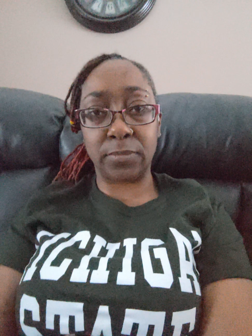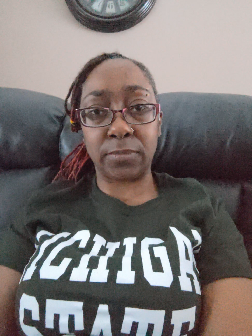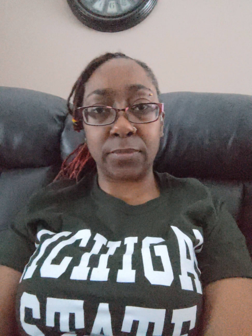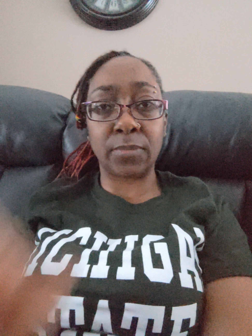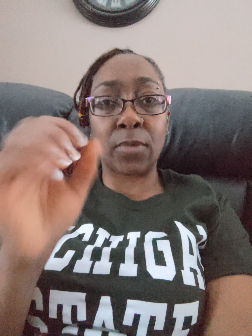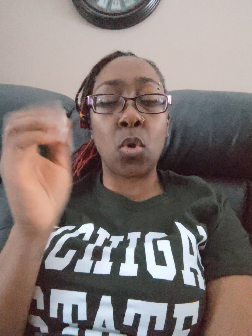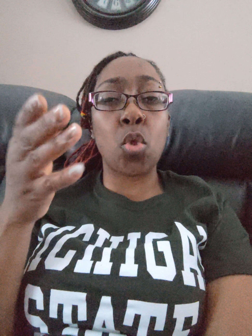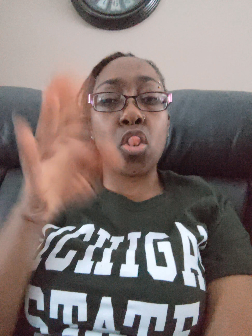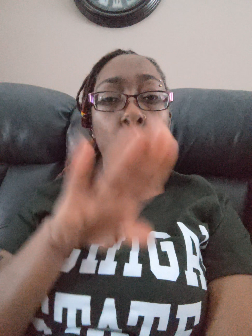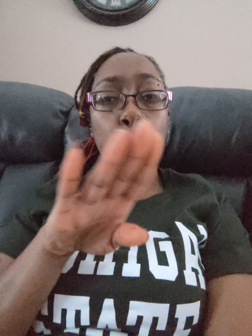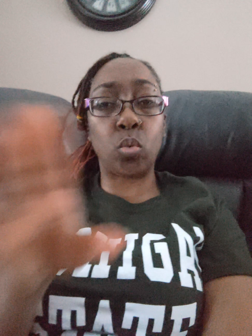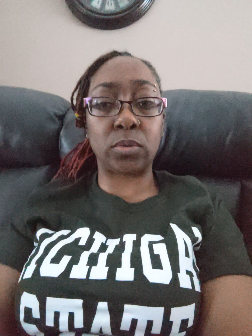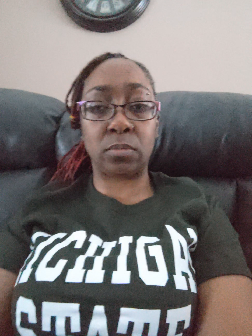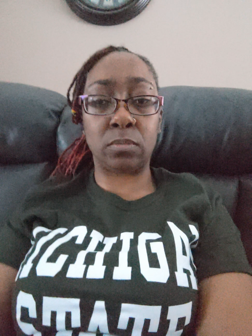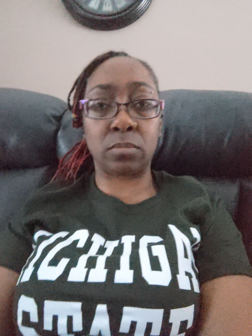close